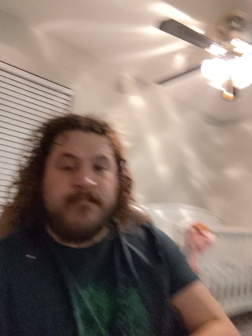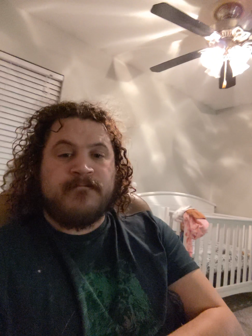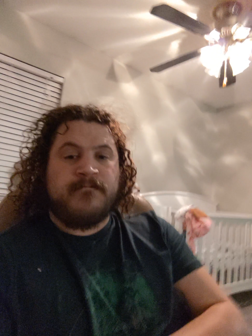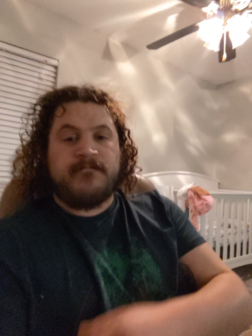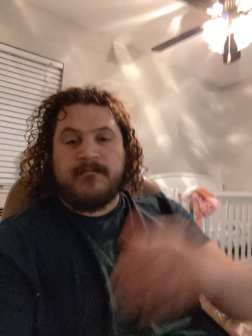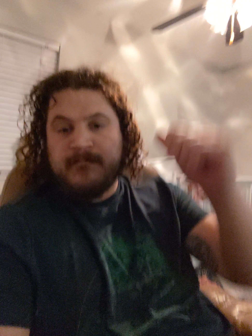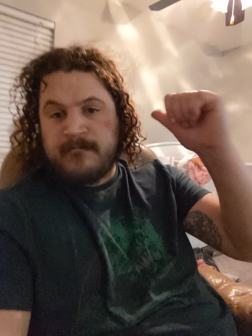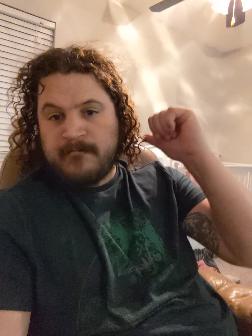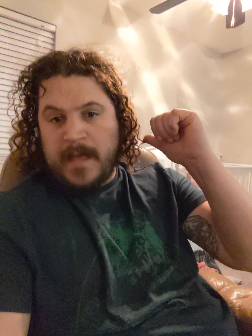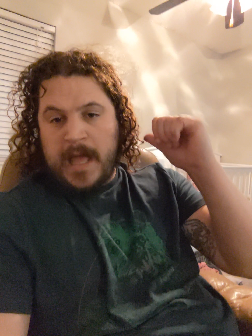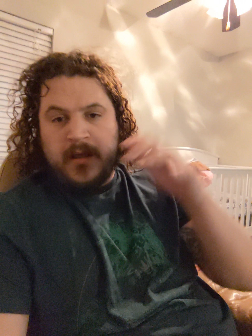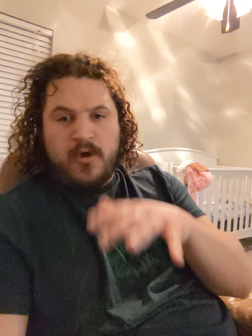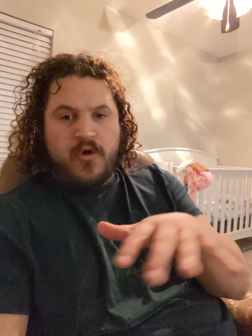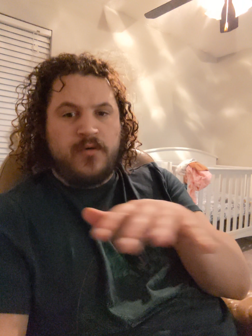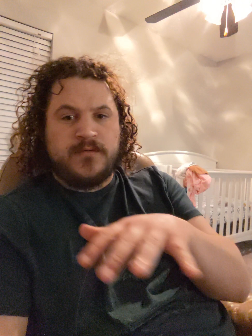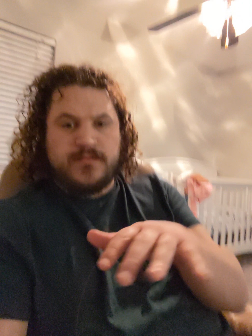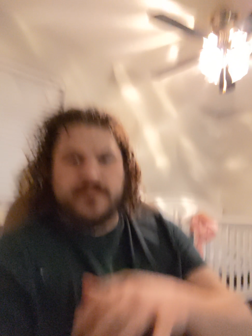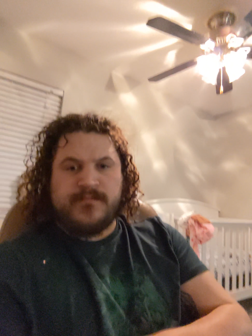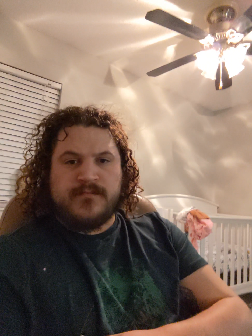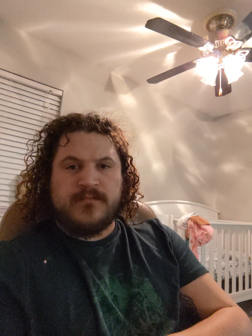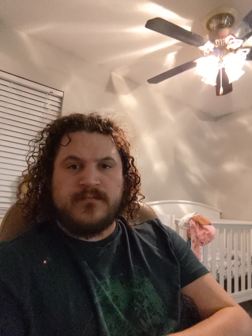backyard